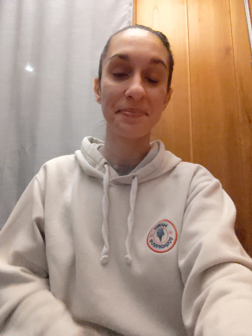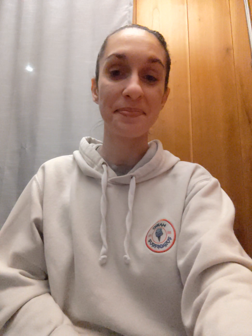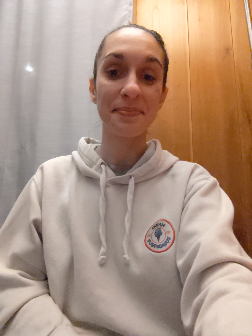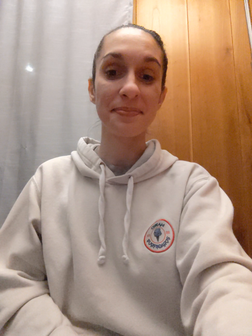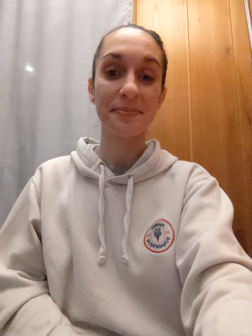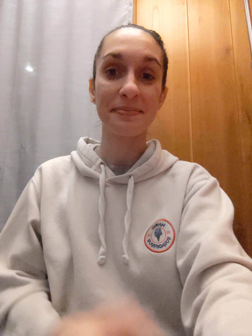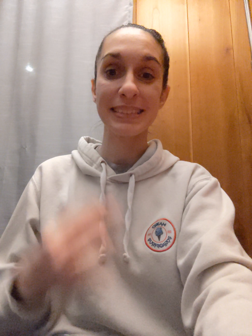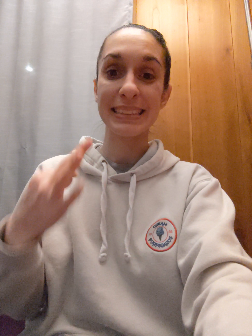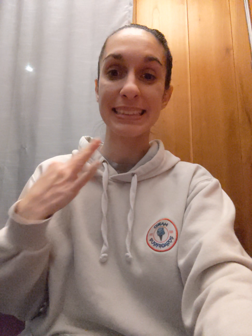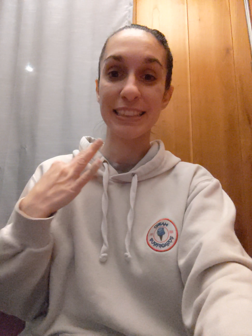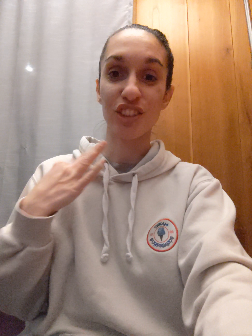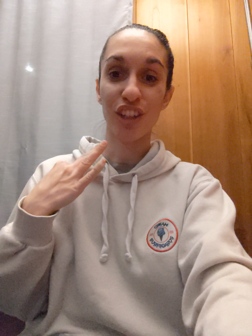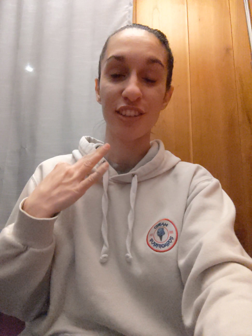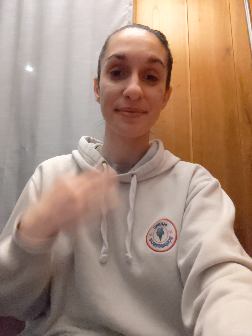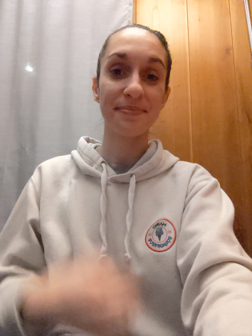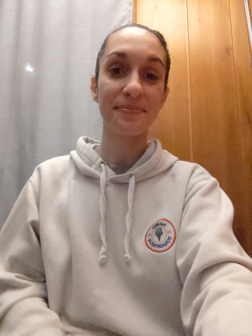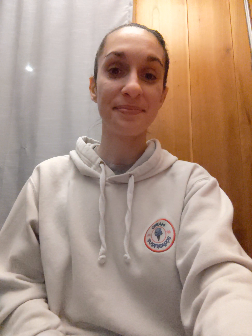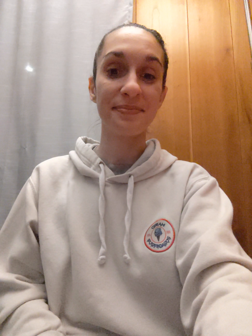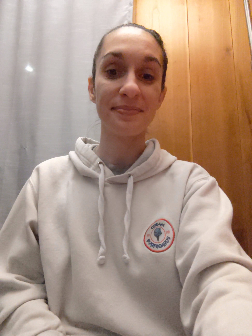shirt